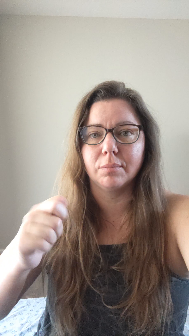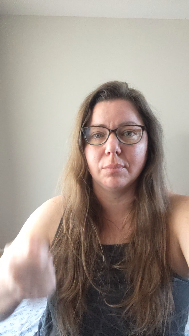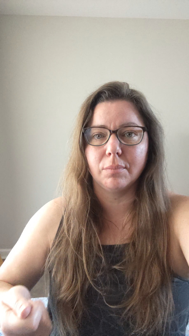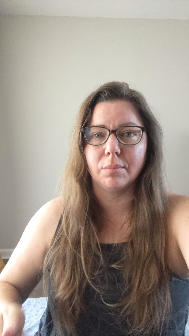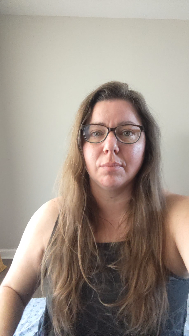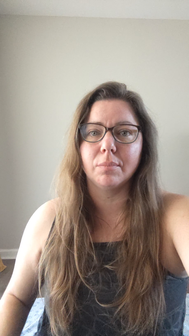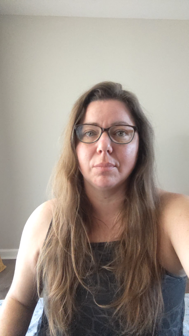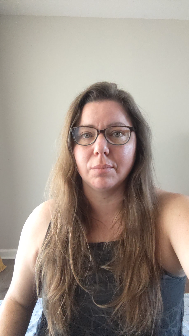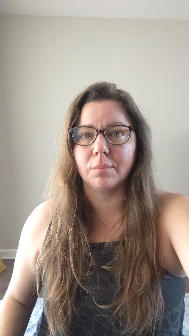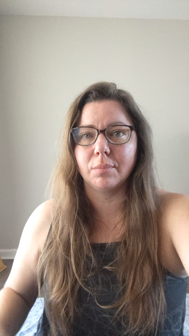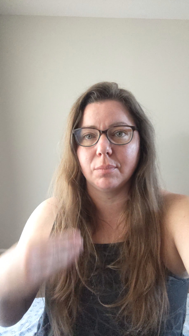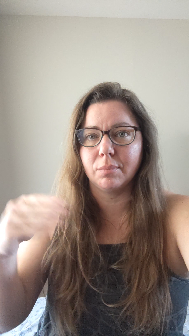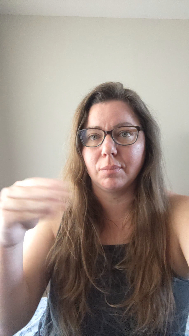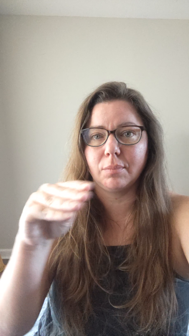shopping